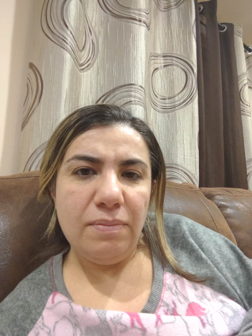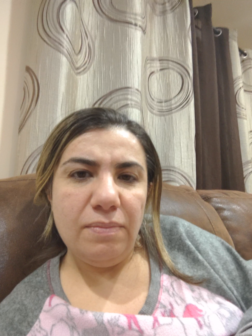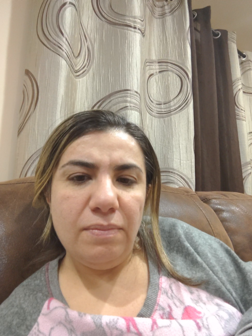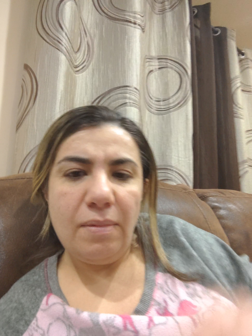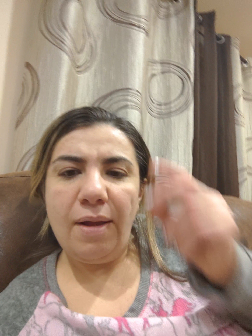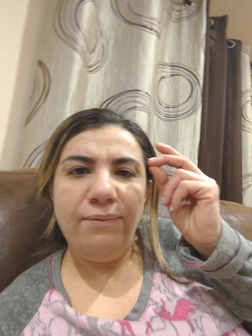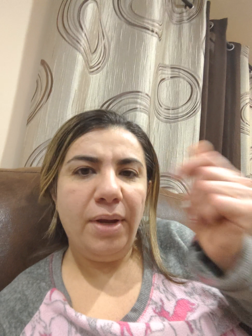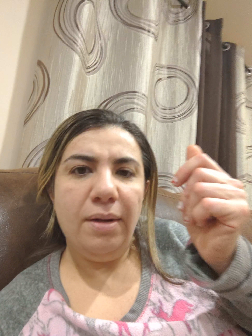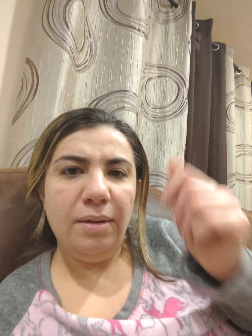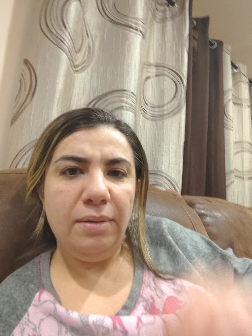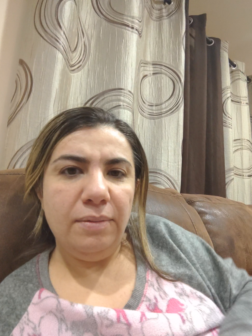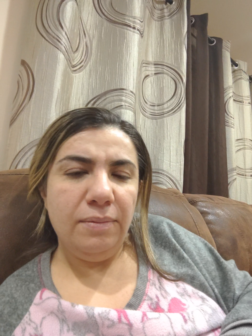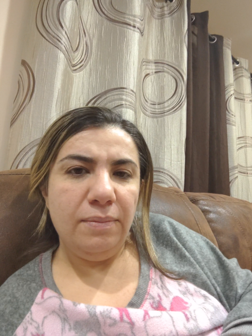fast